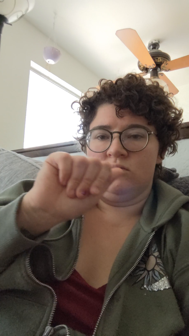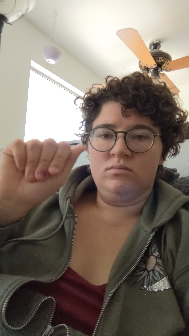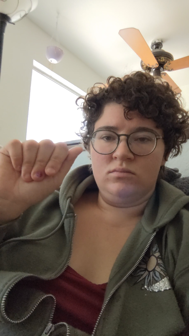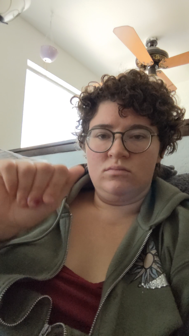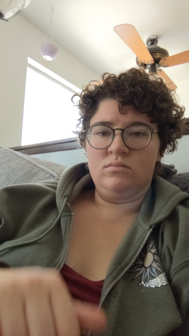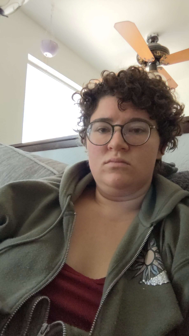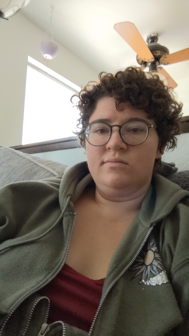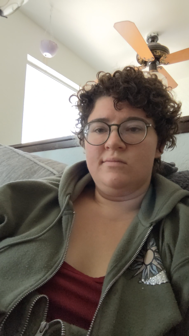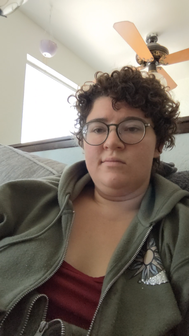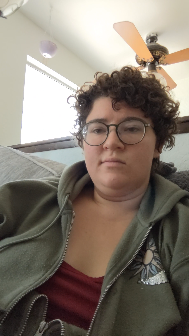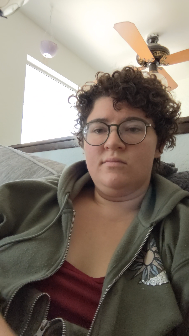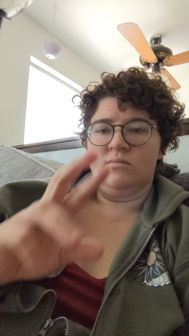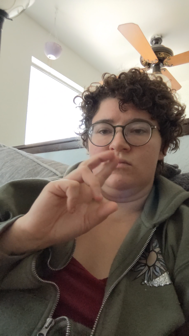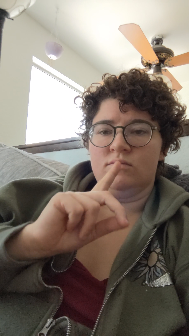are